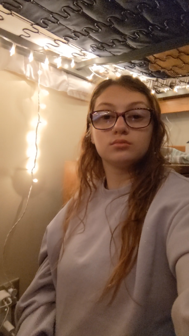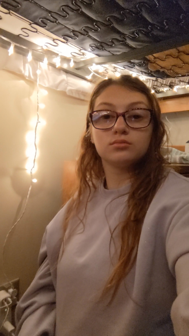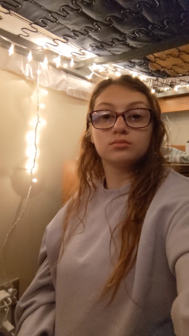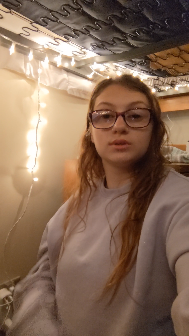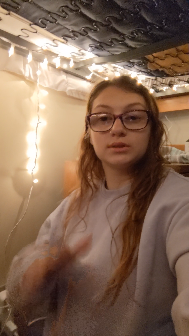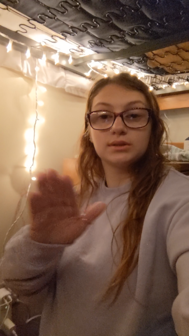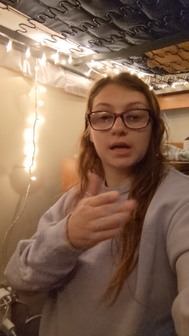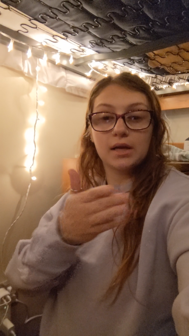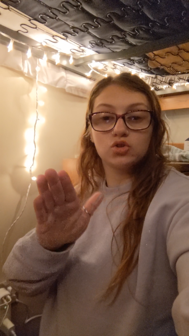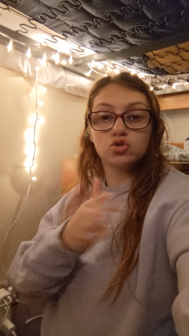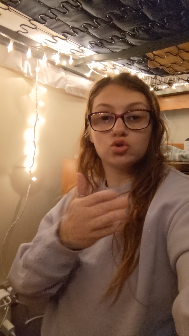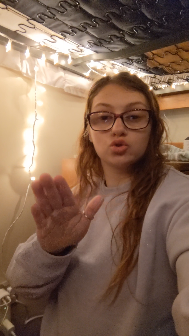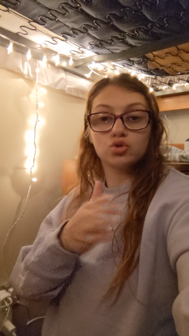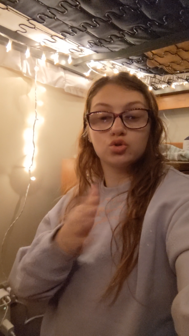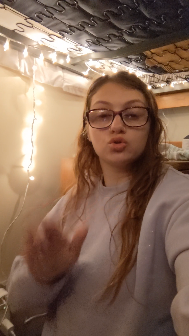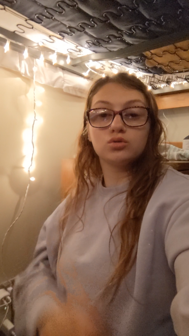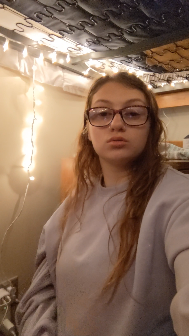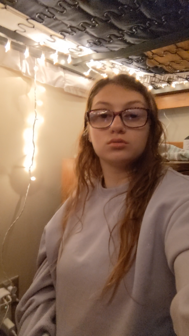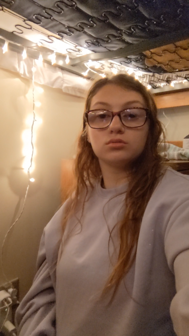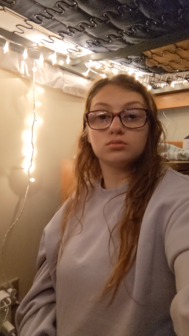share